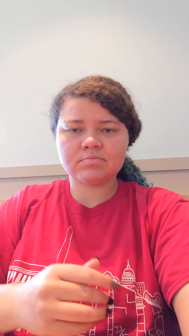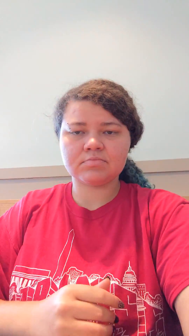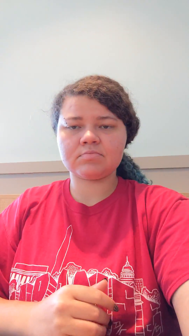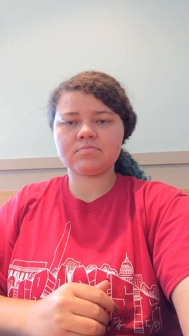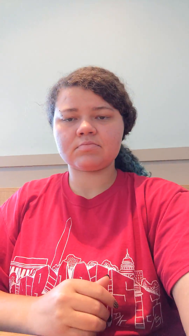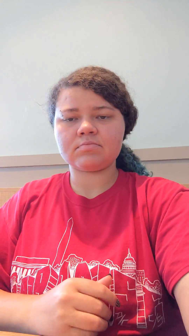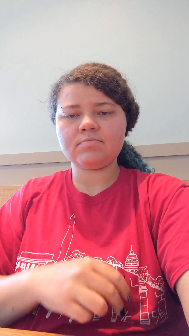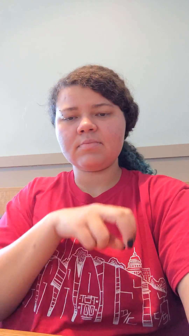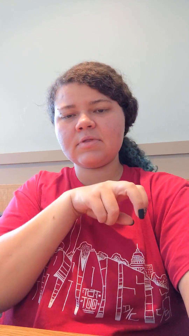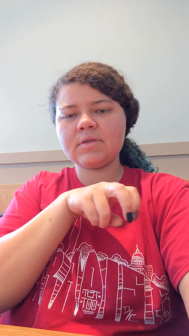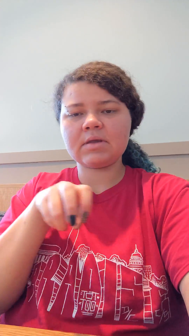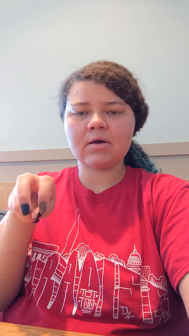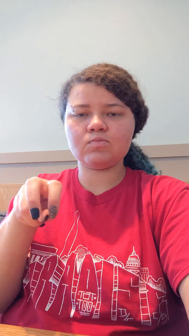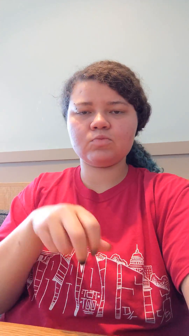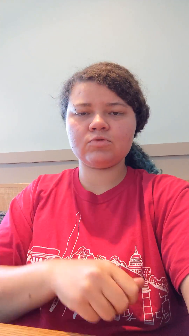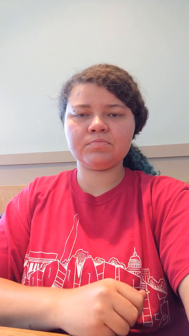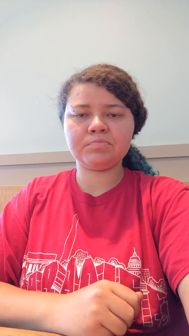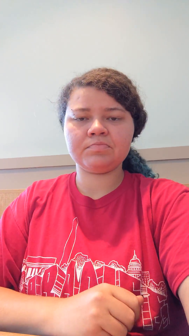couch